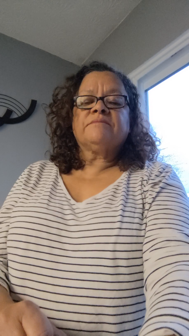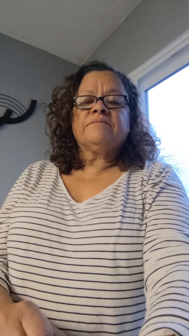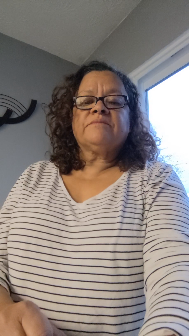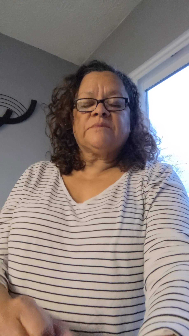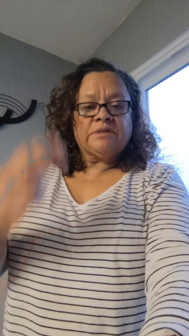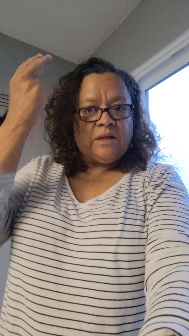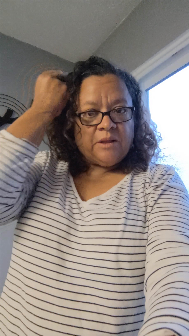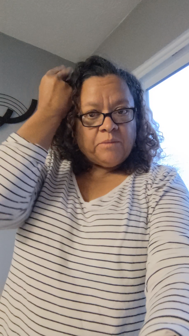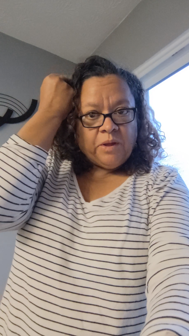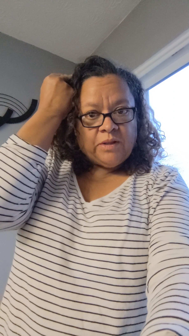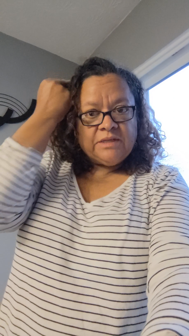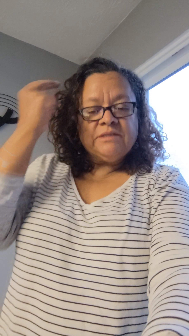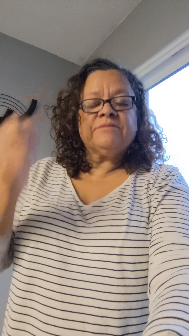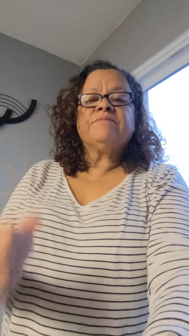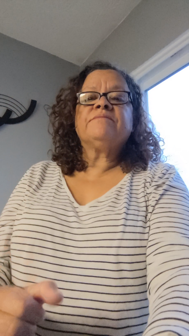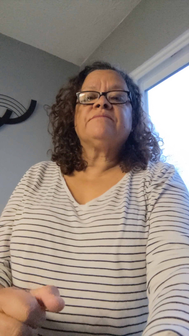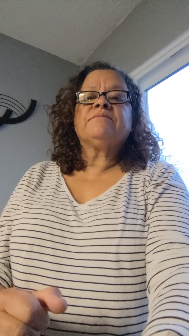bunny